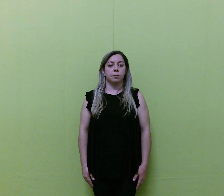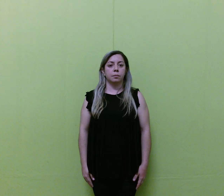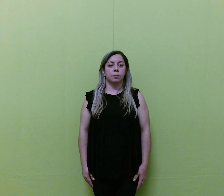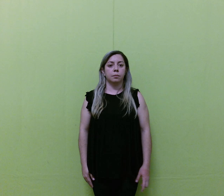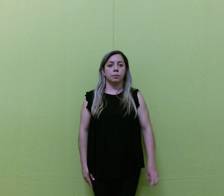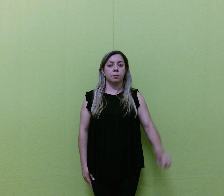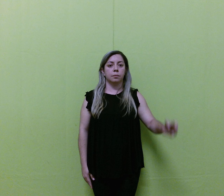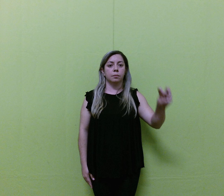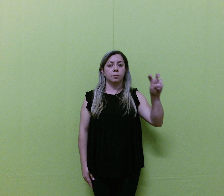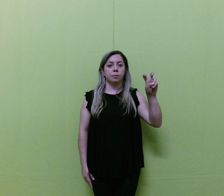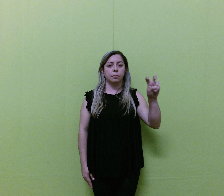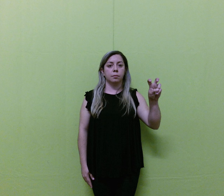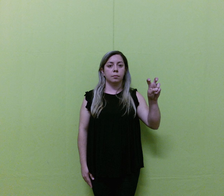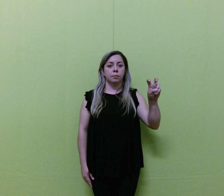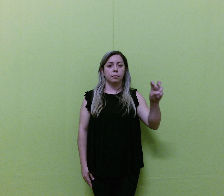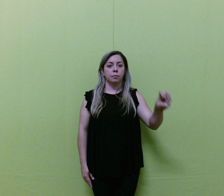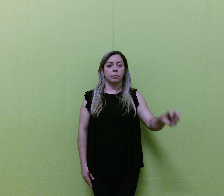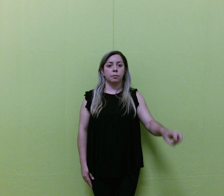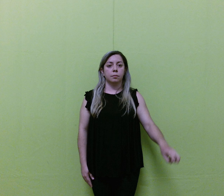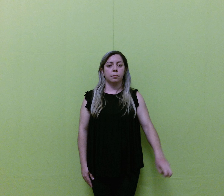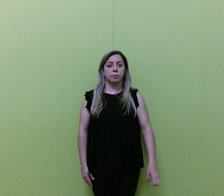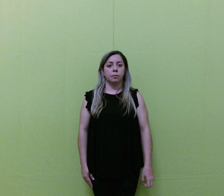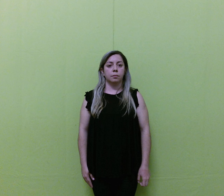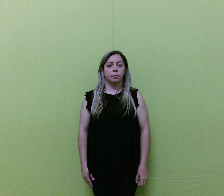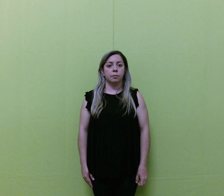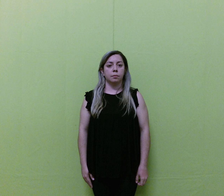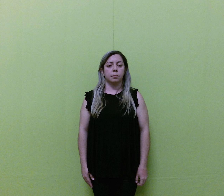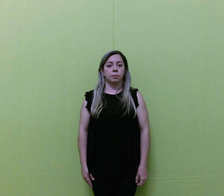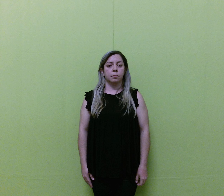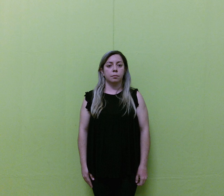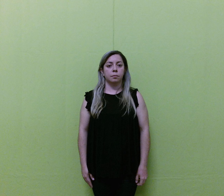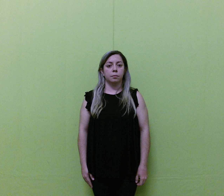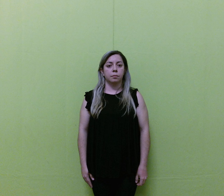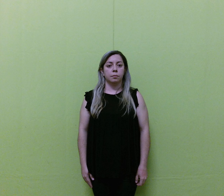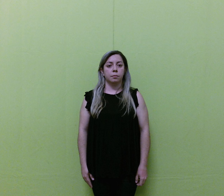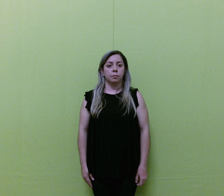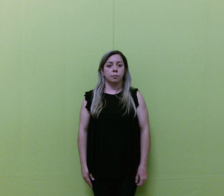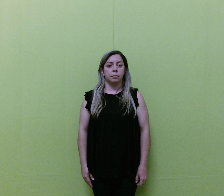cinco